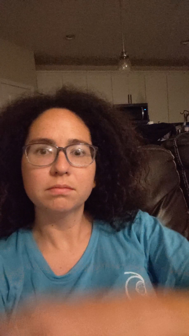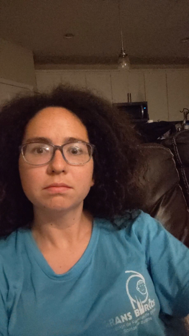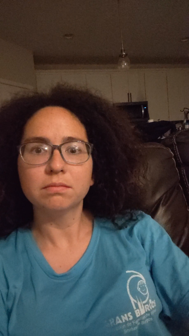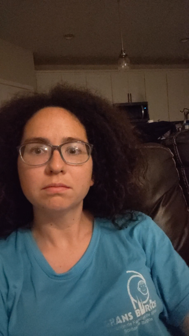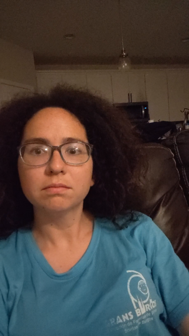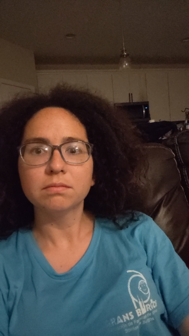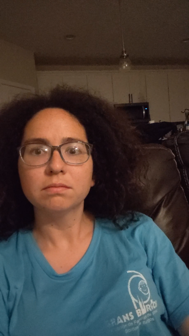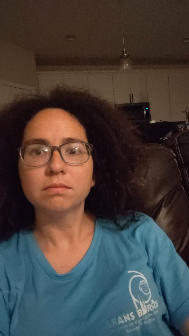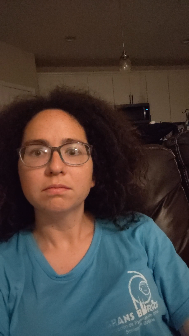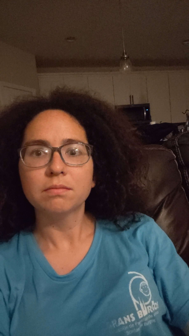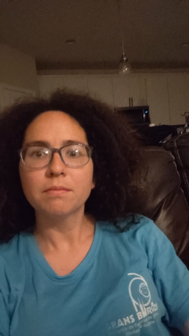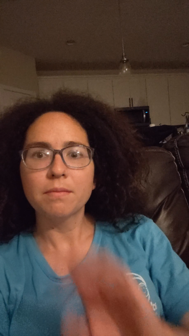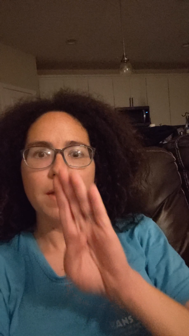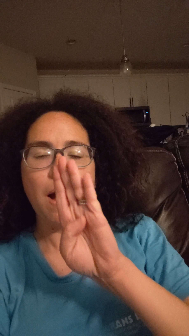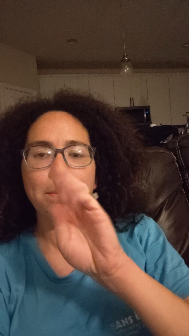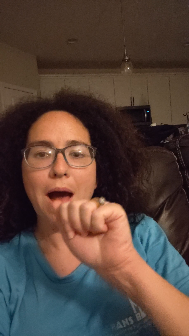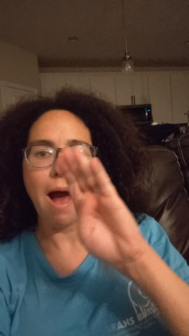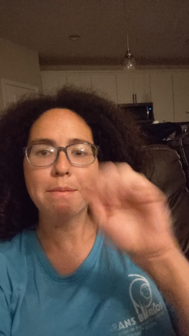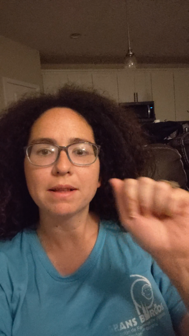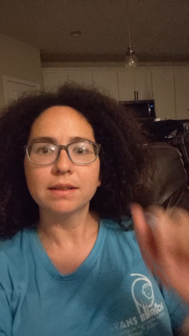baa baa